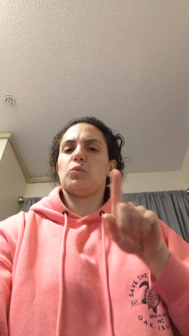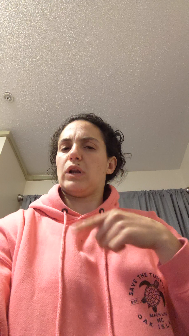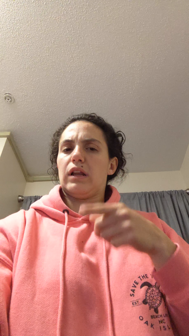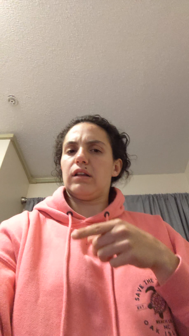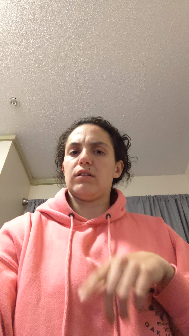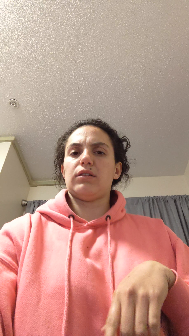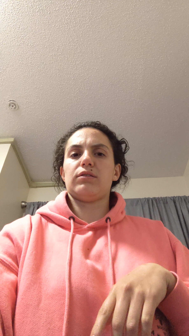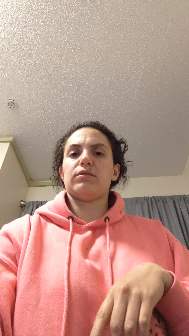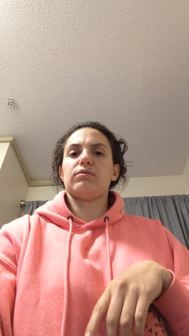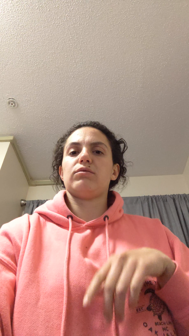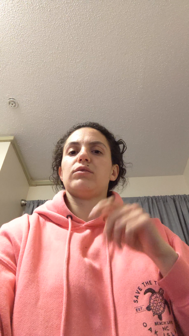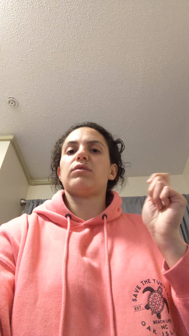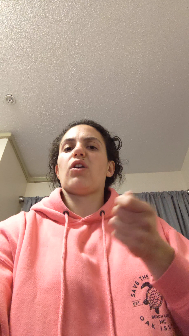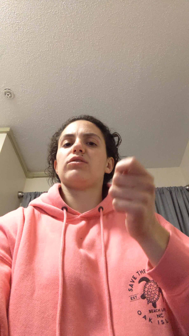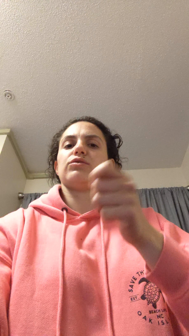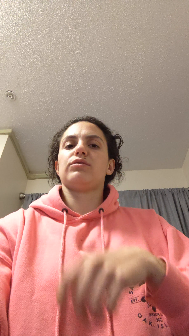cart